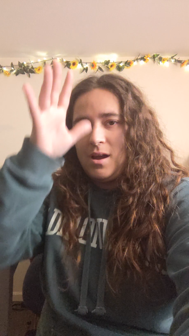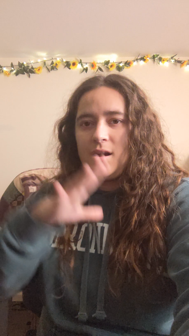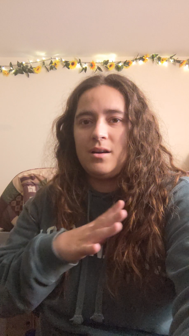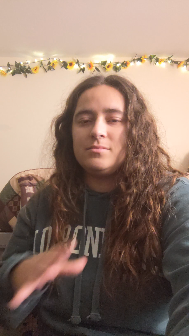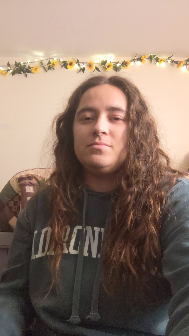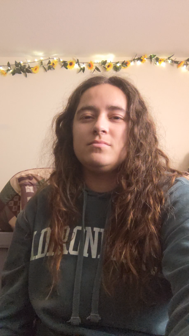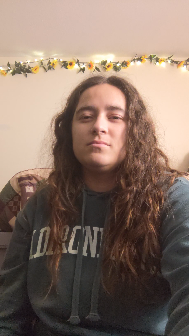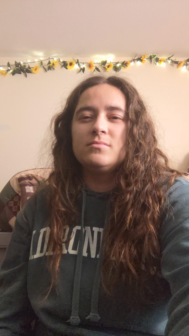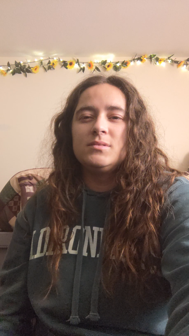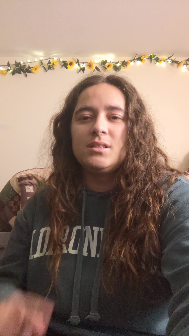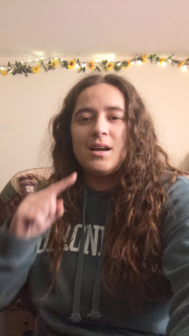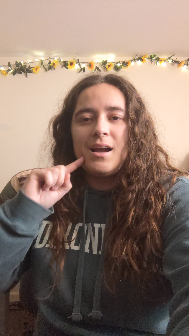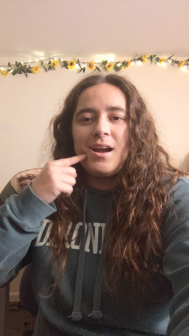candy